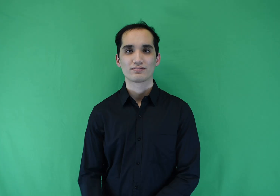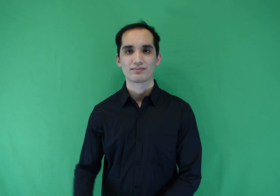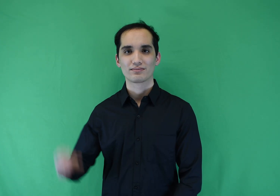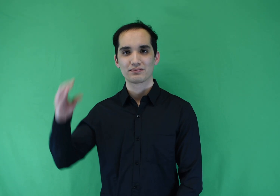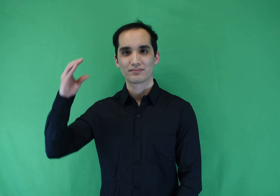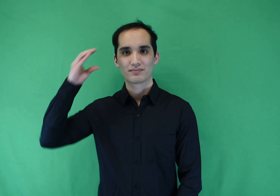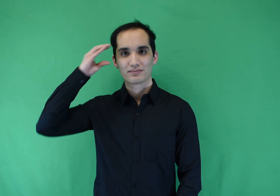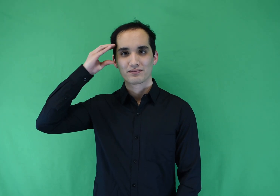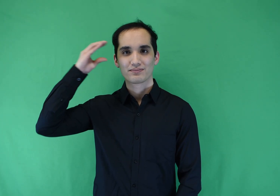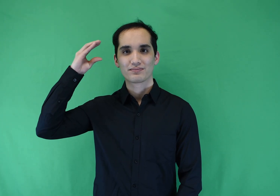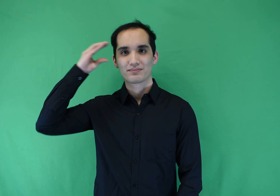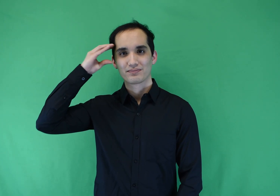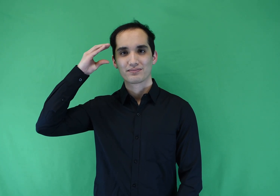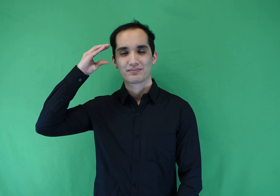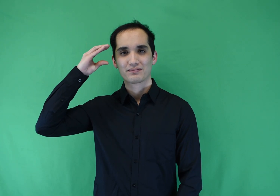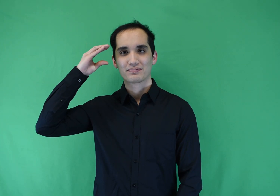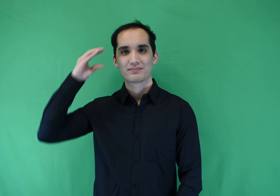conocer